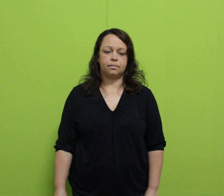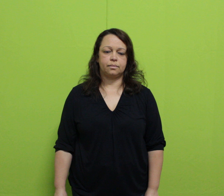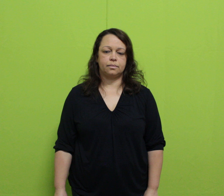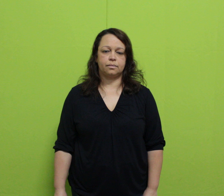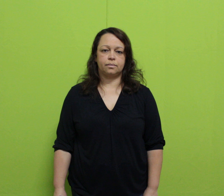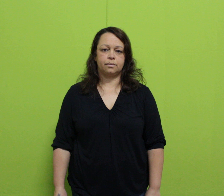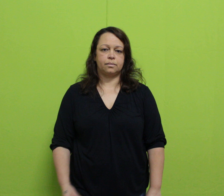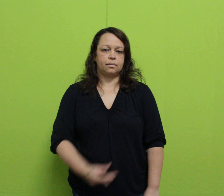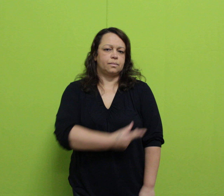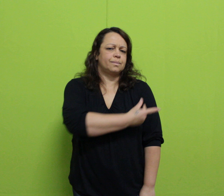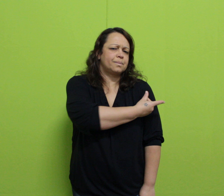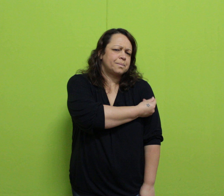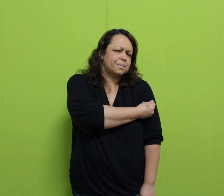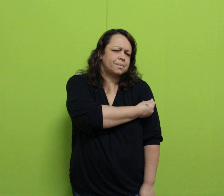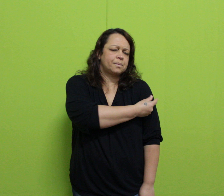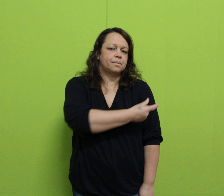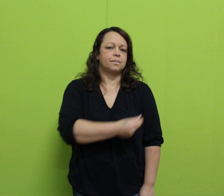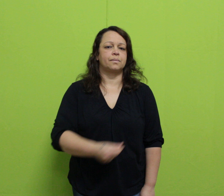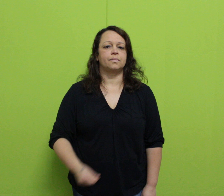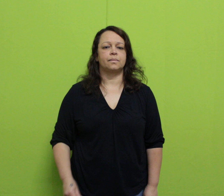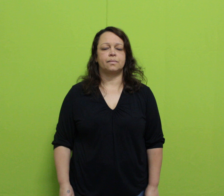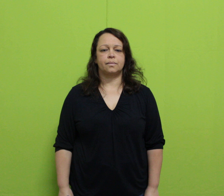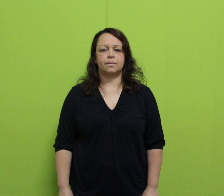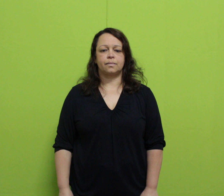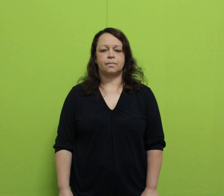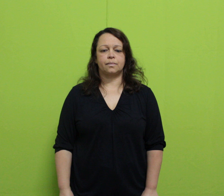vacina